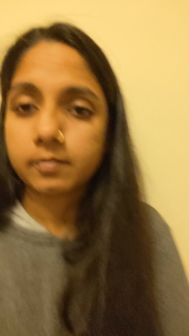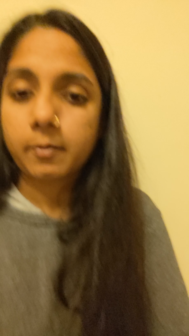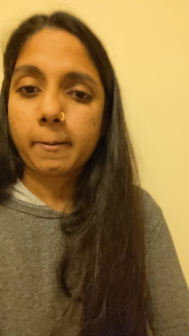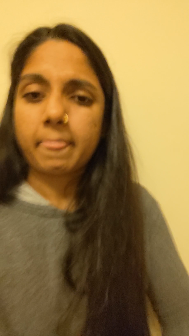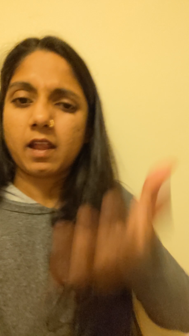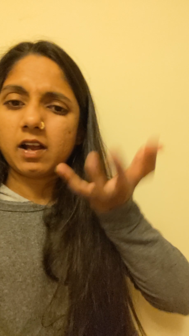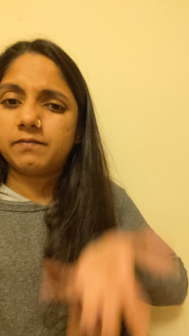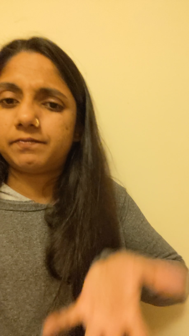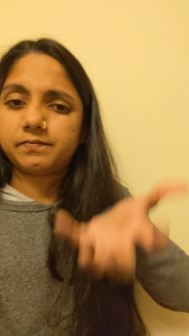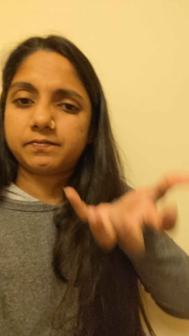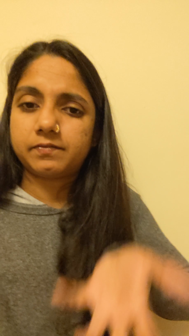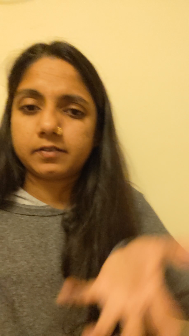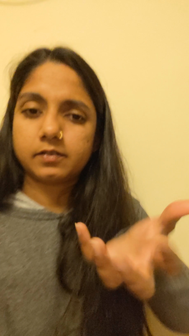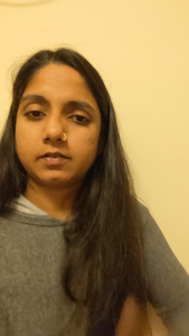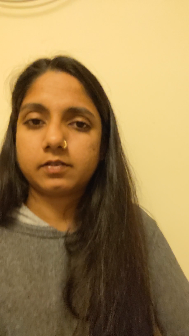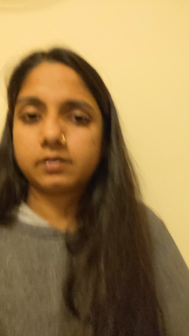heavy